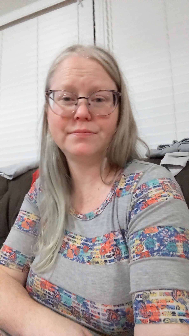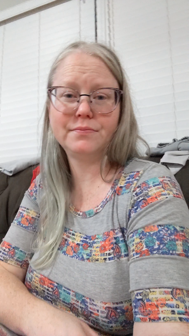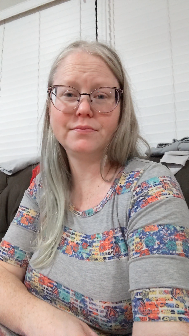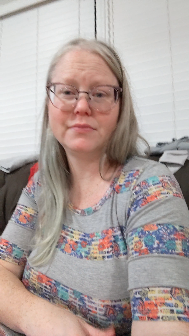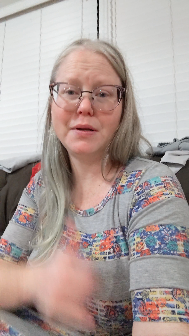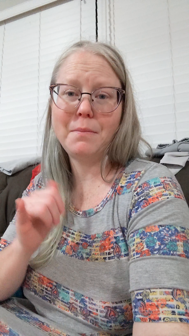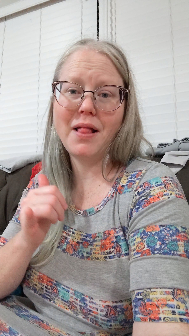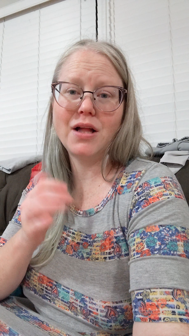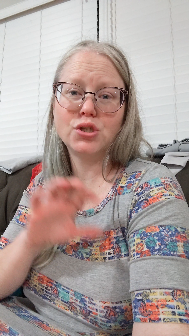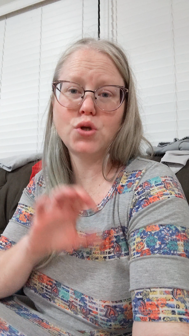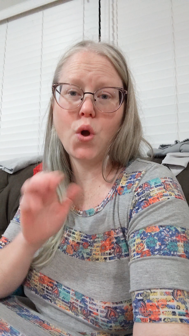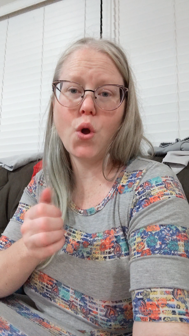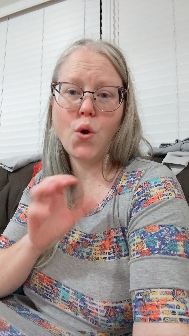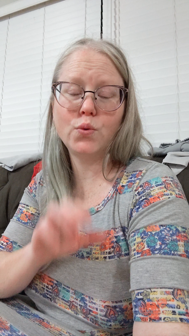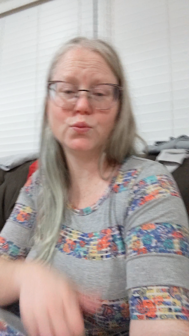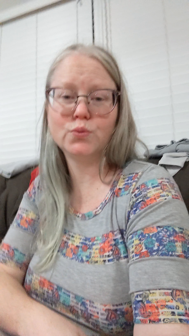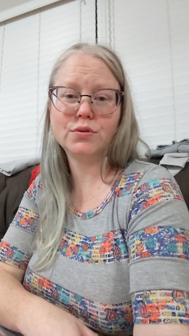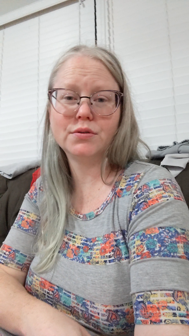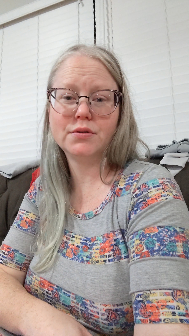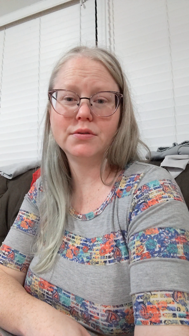play dough